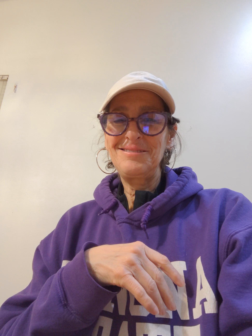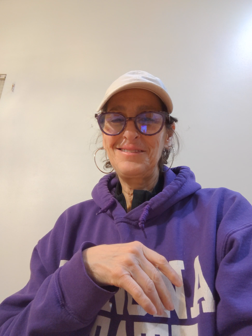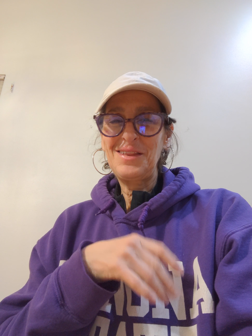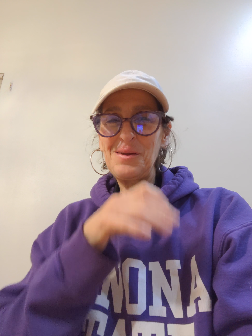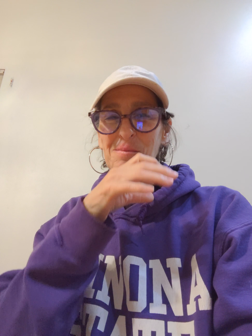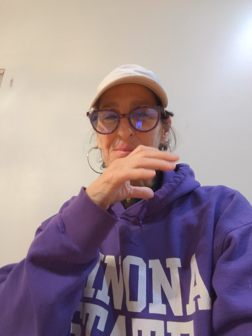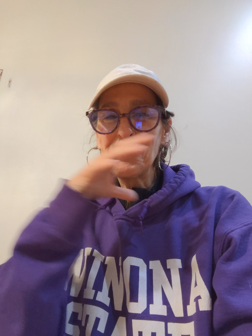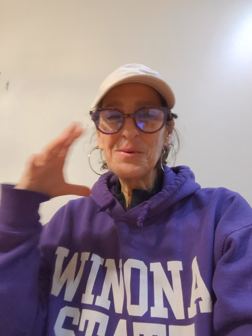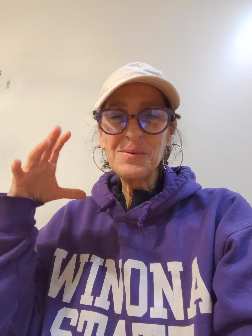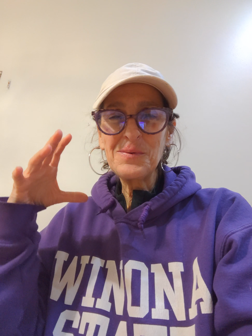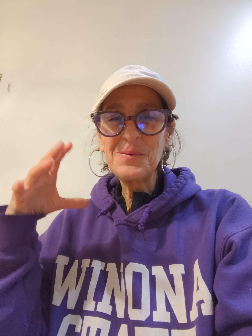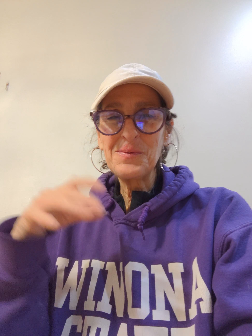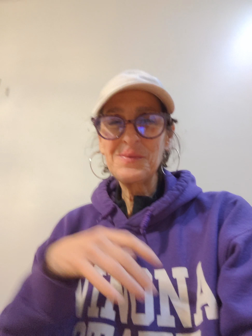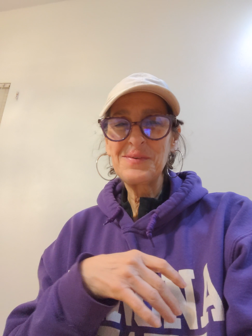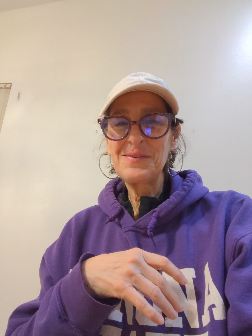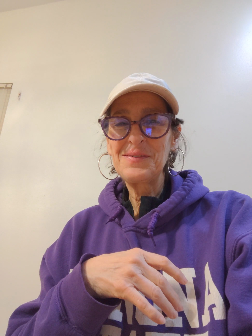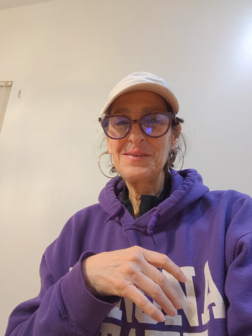balloon